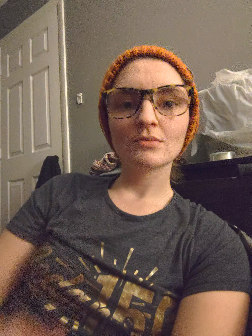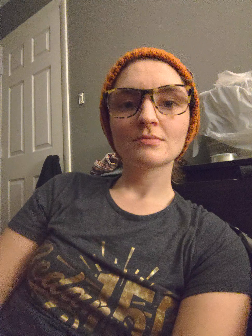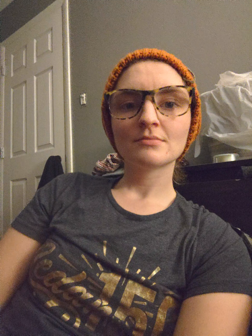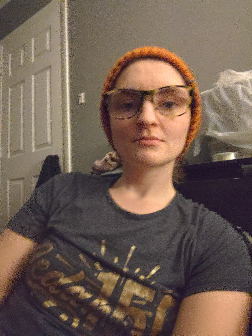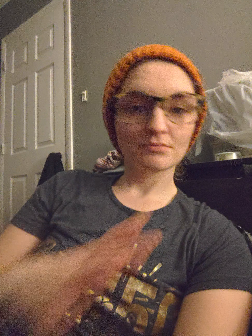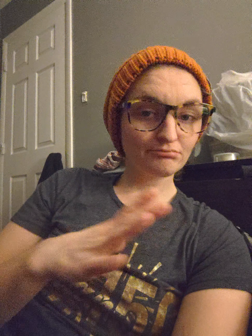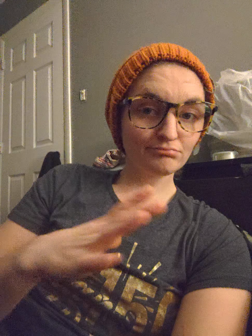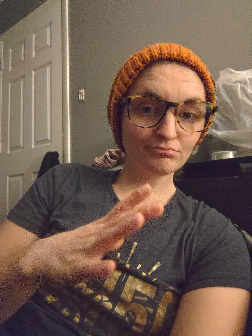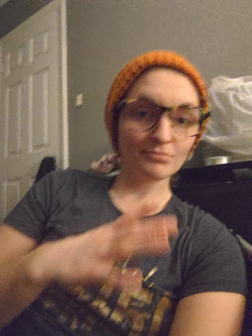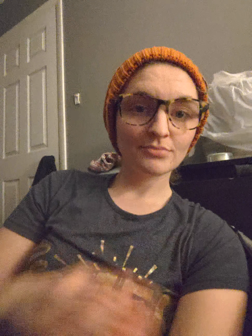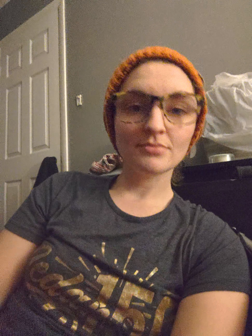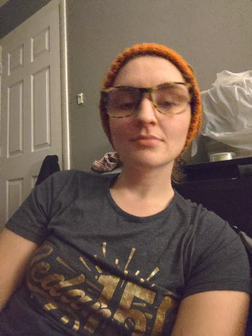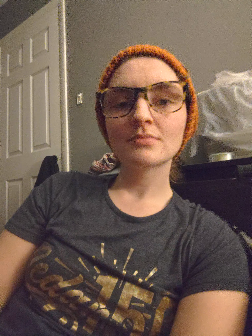fine